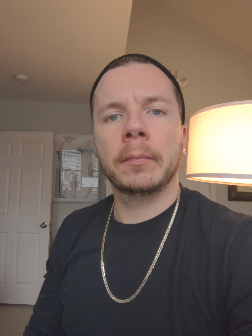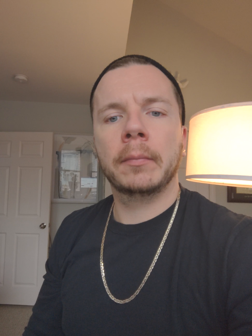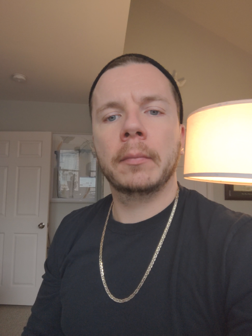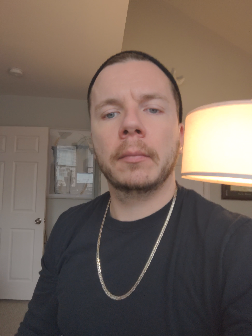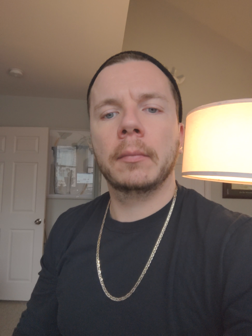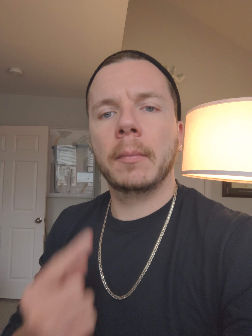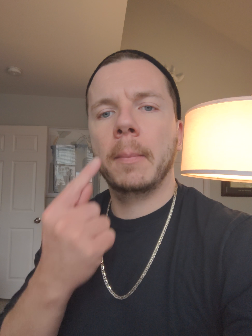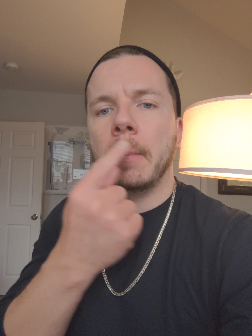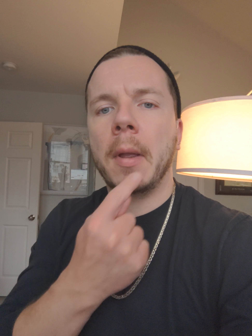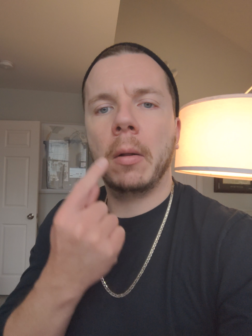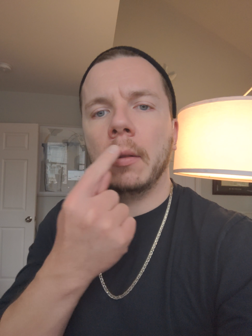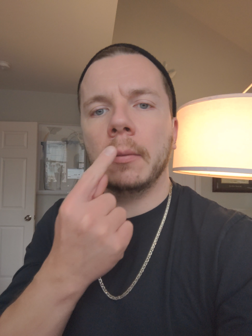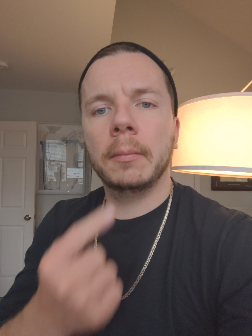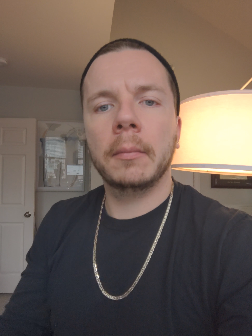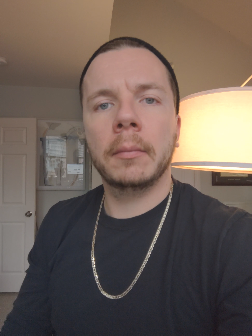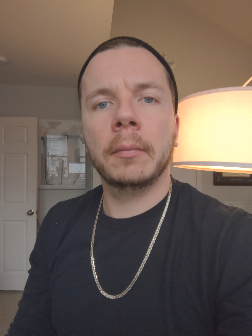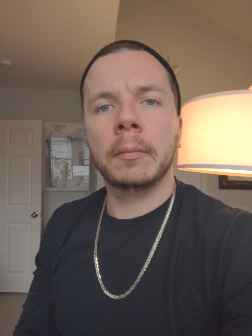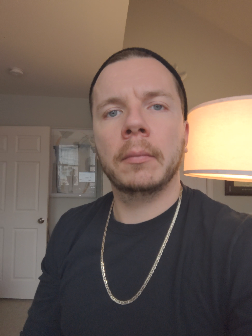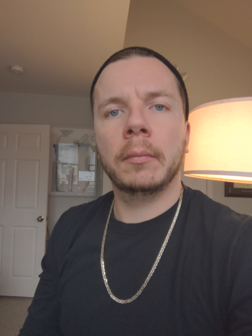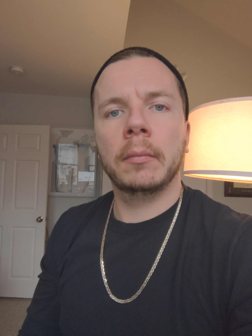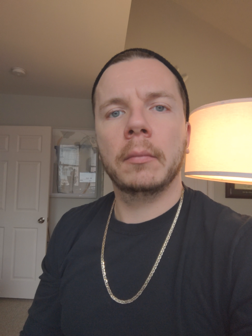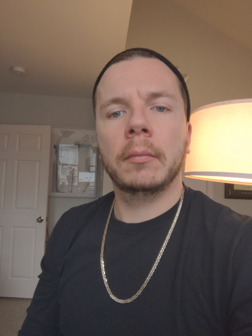mouth